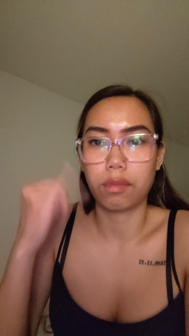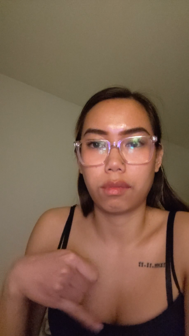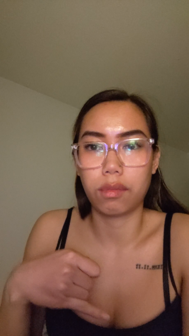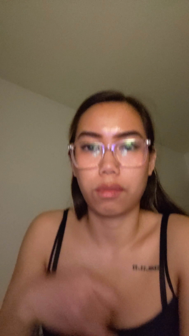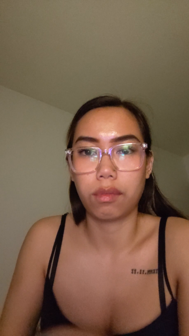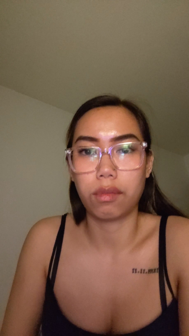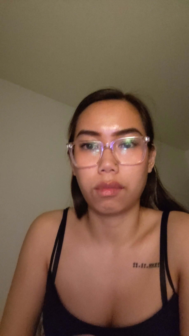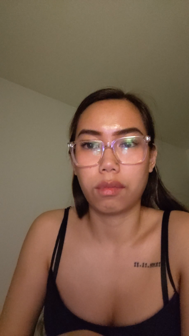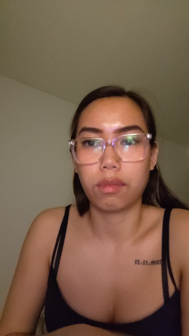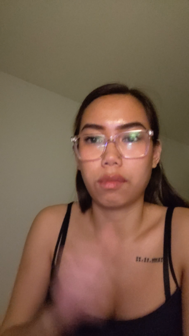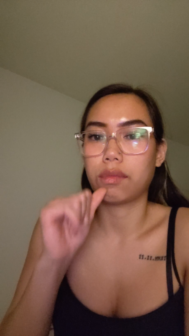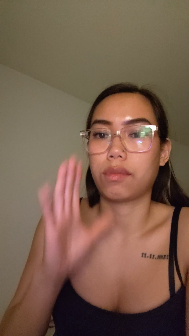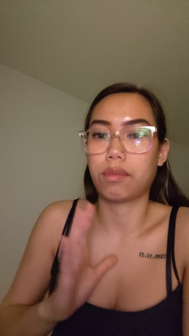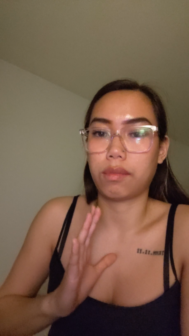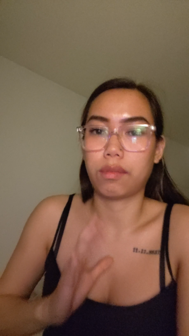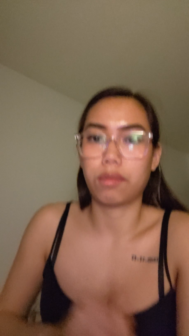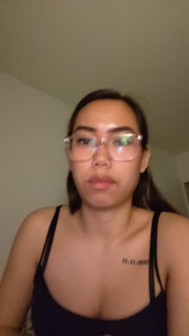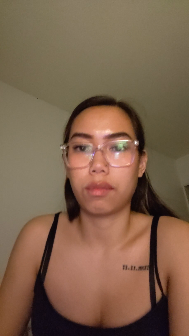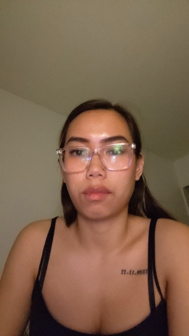lady